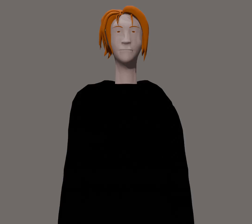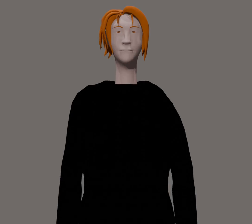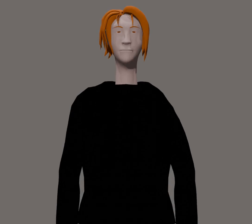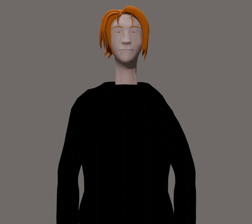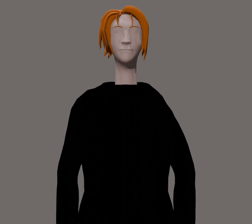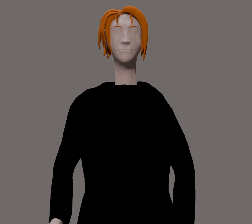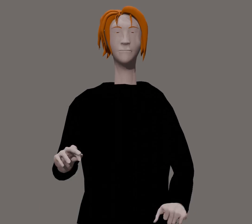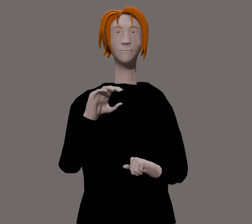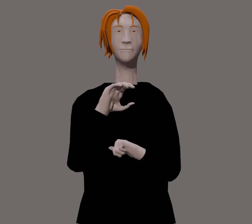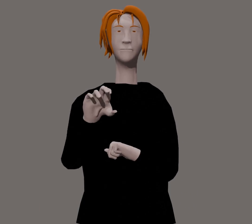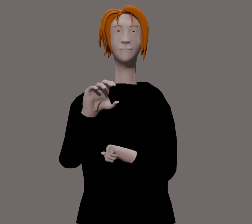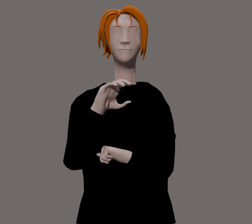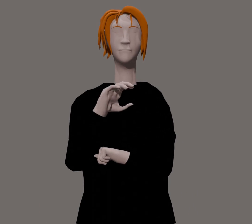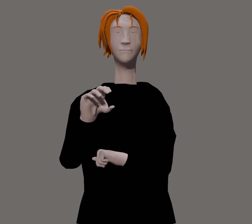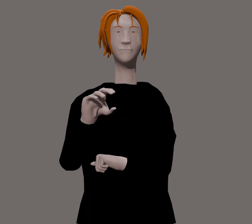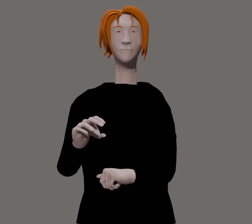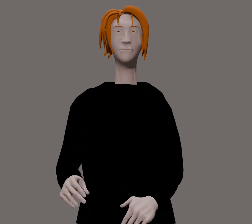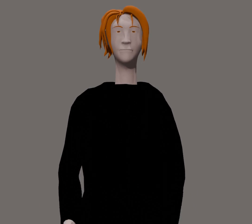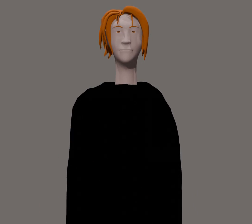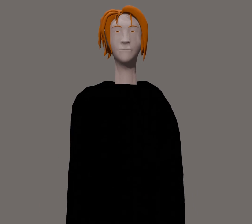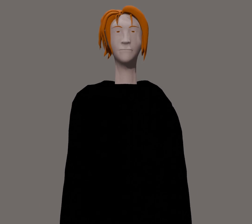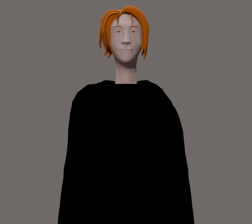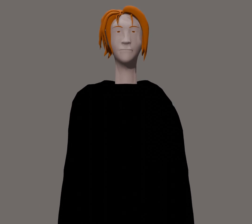Chocolate